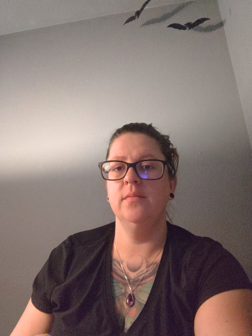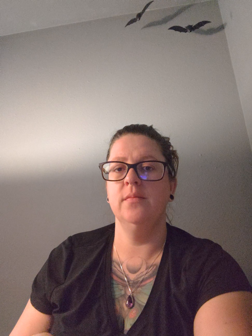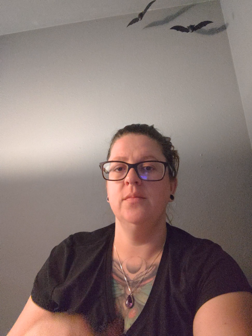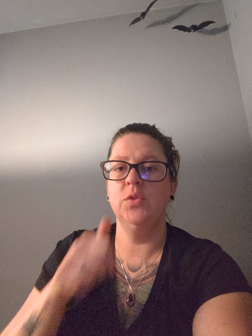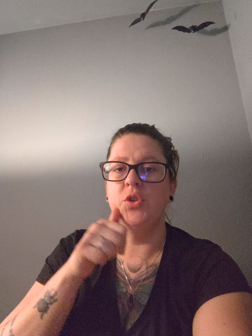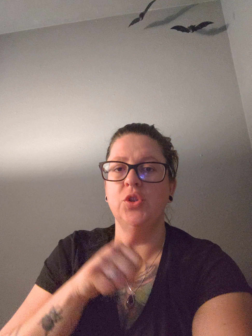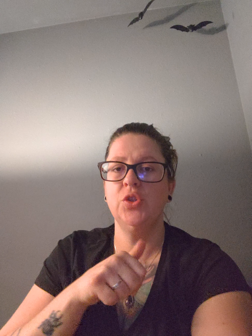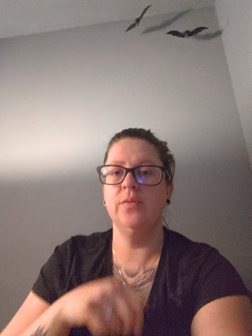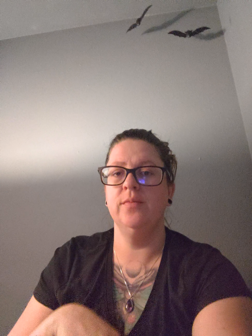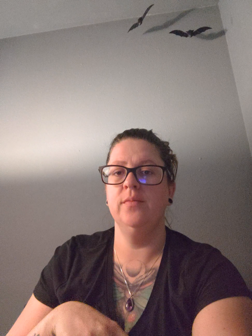girl